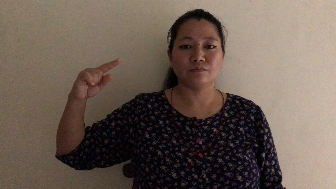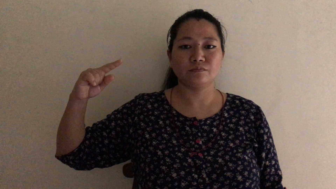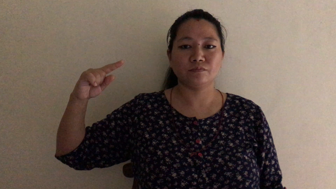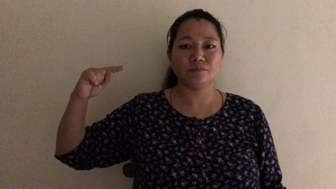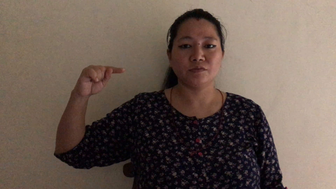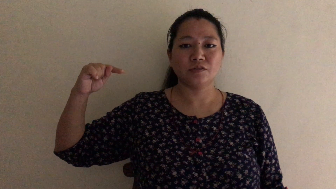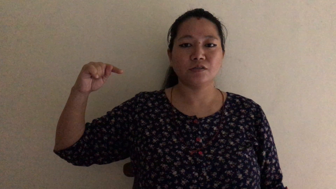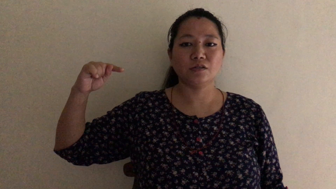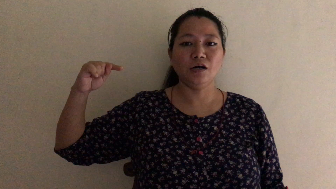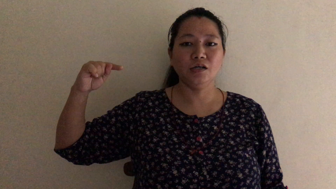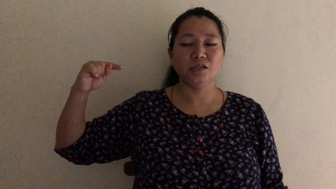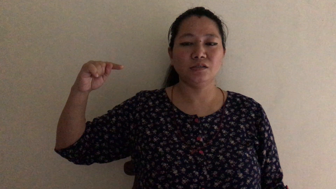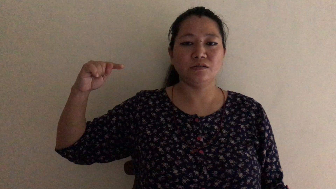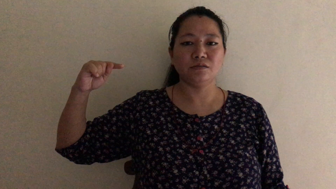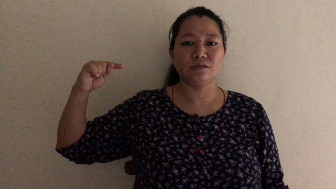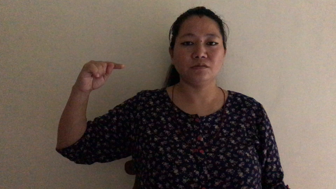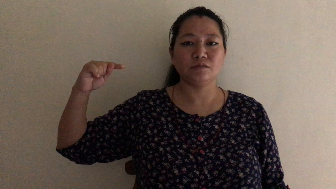क